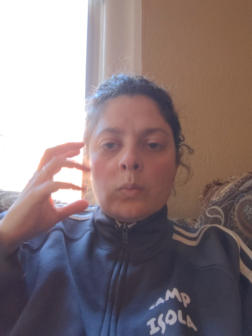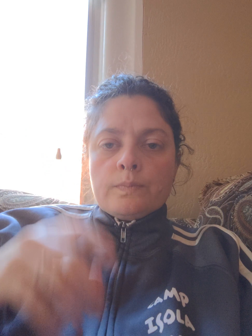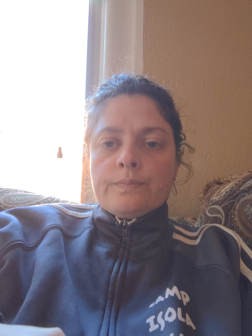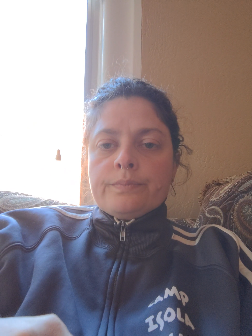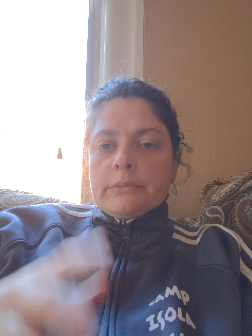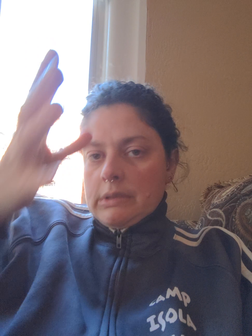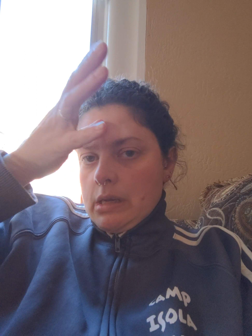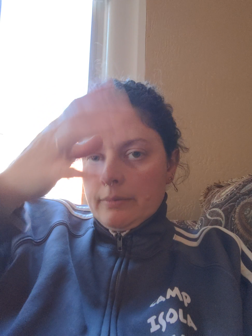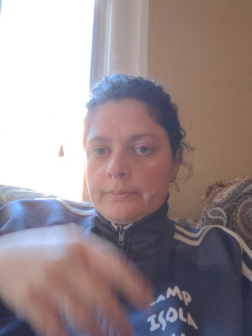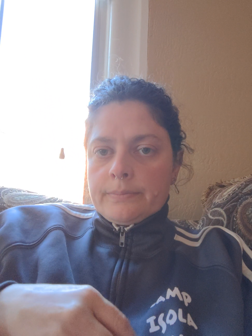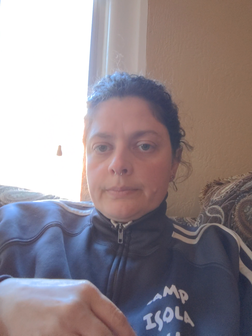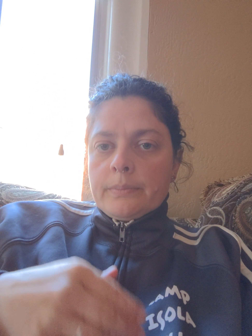dad